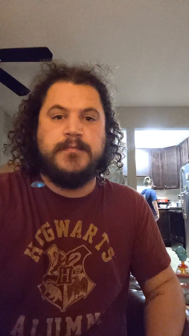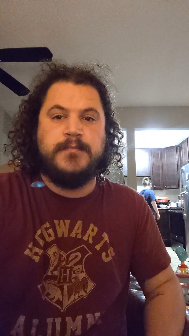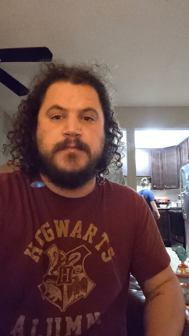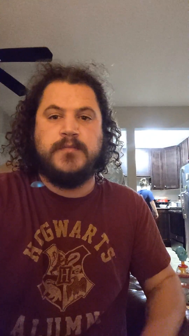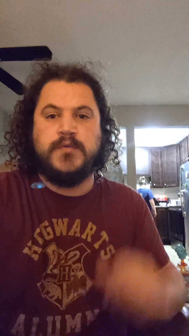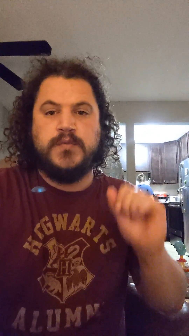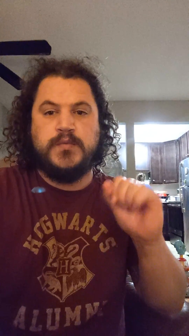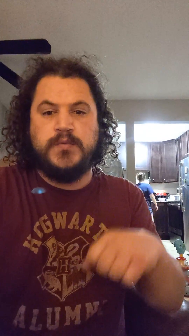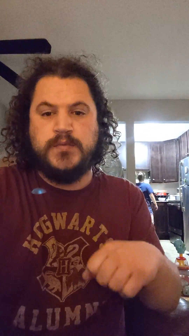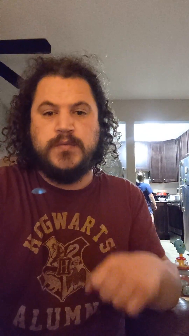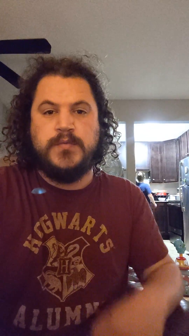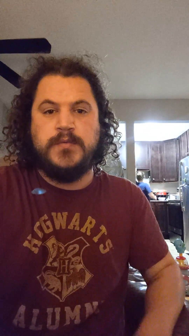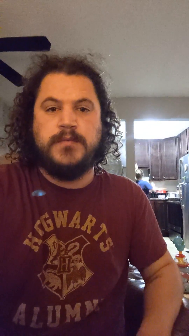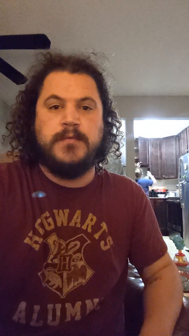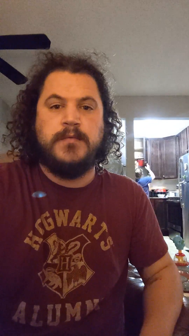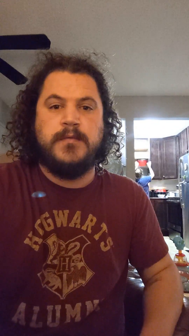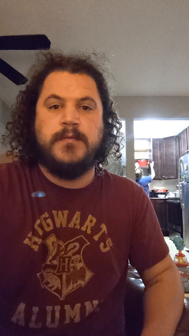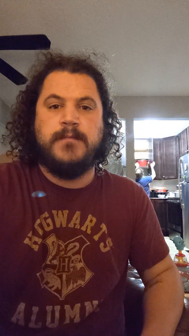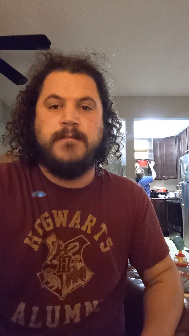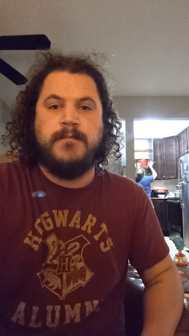could